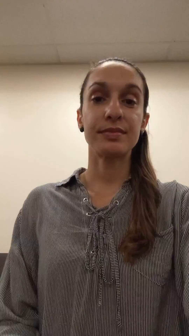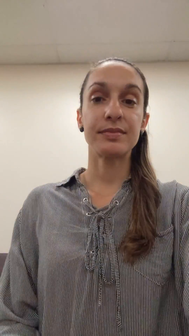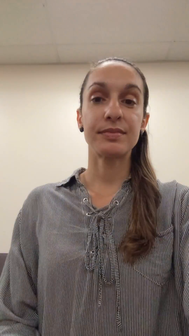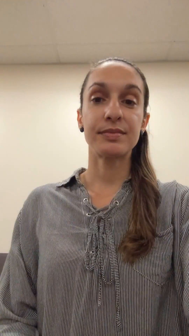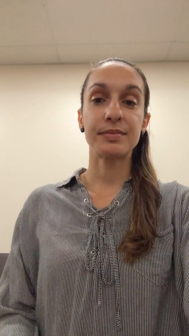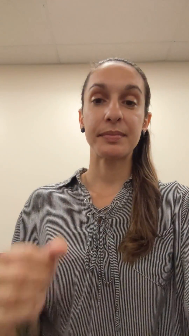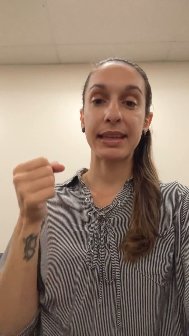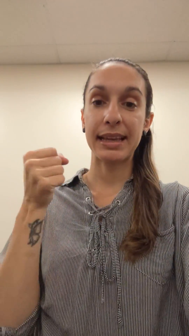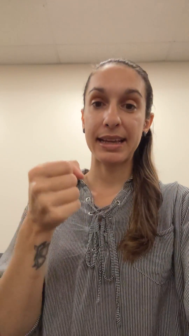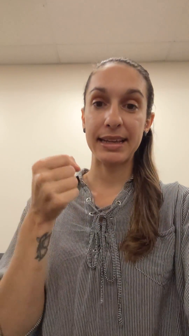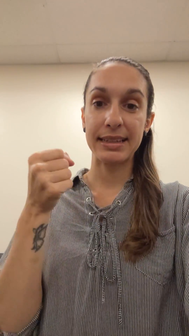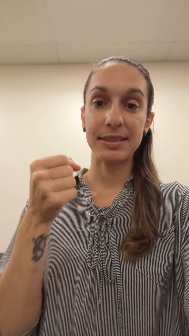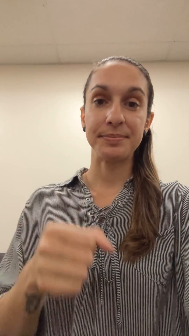hit